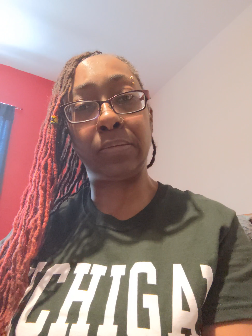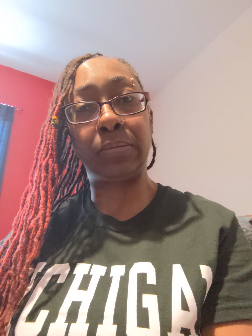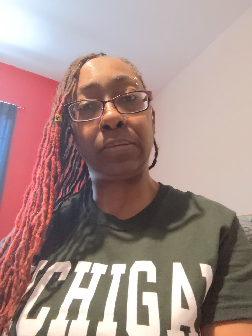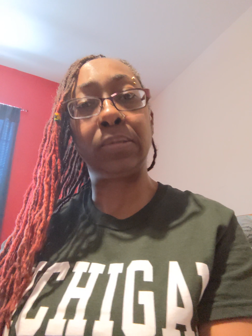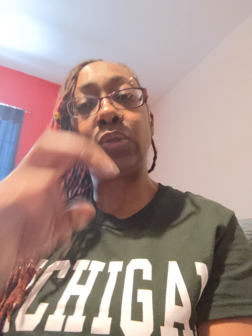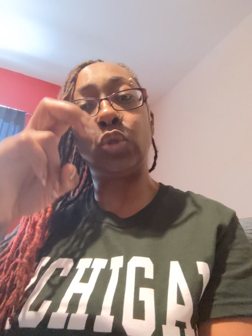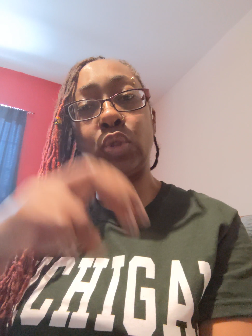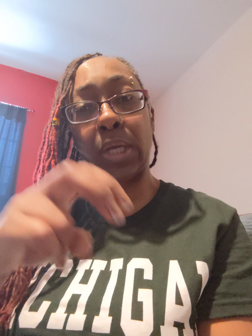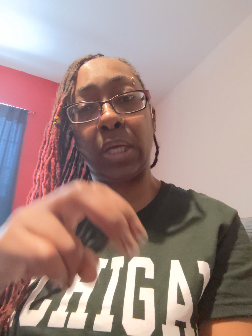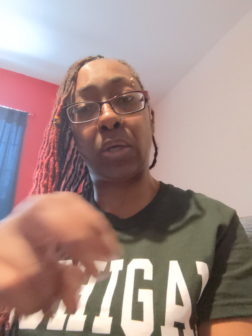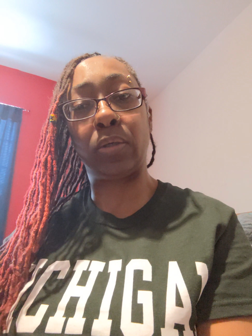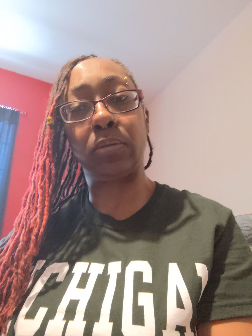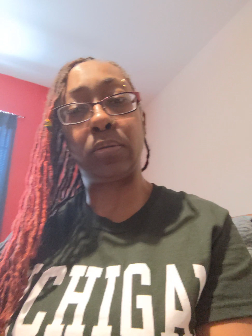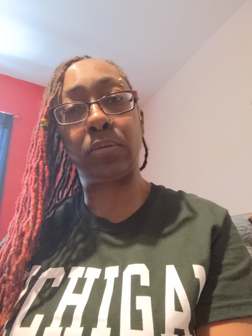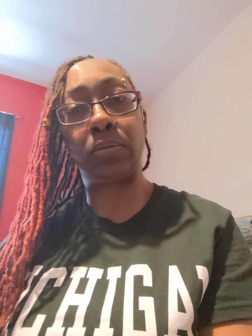chair